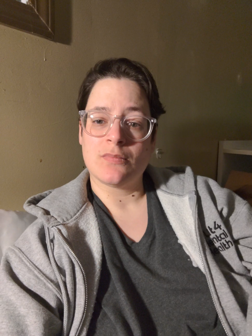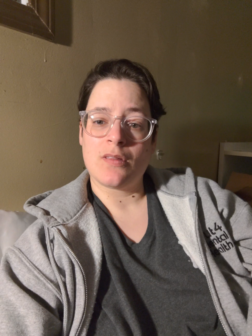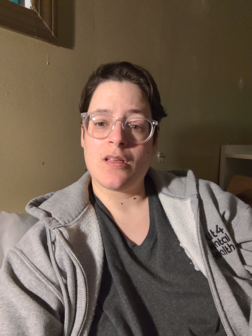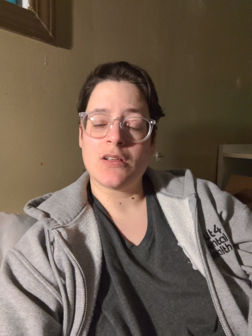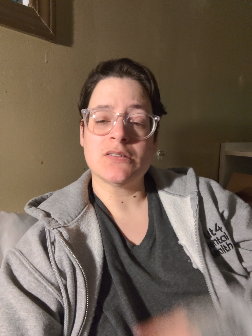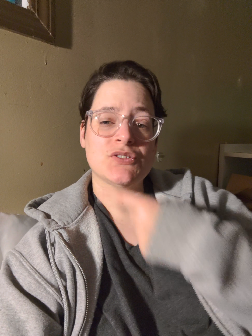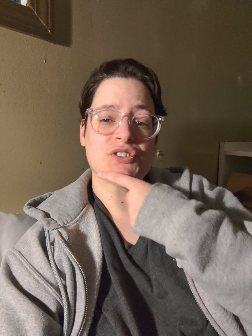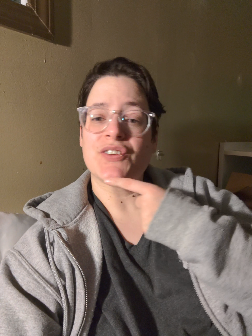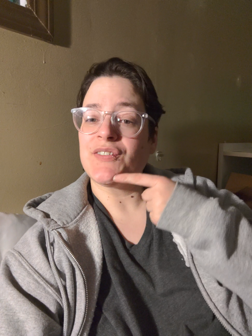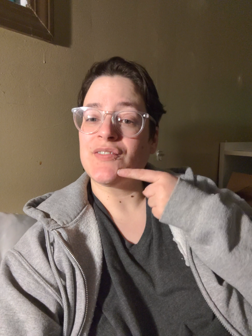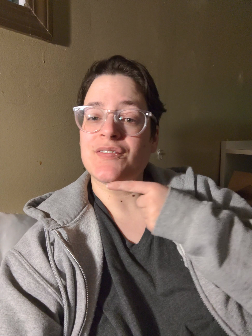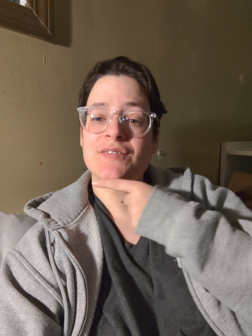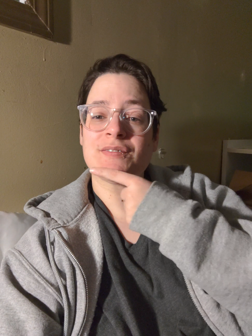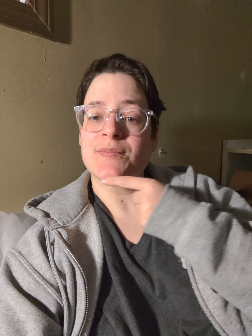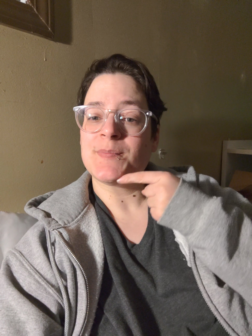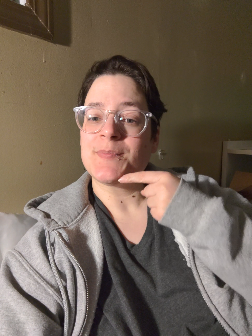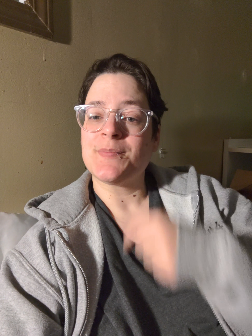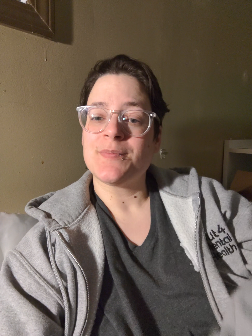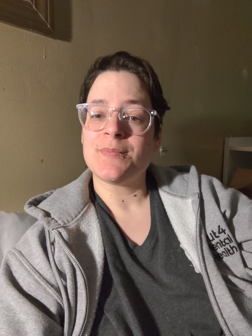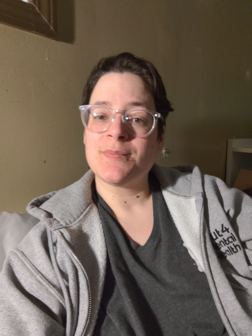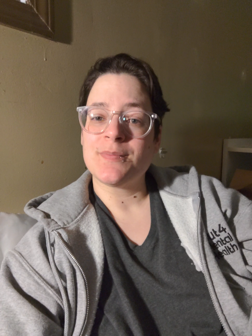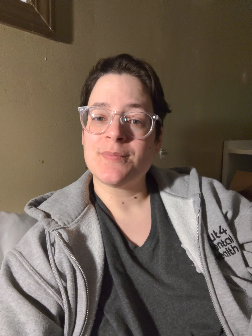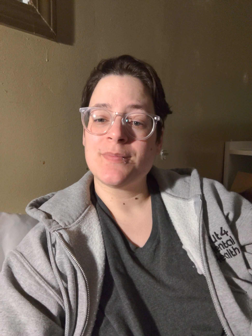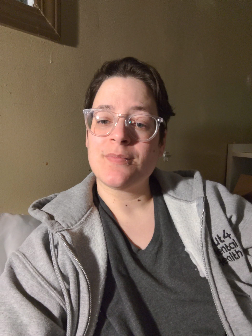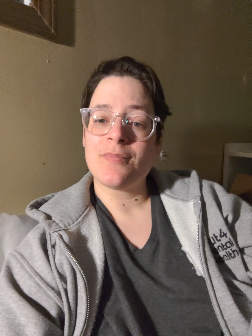chin